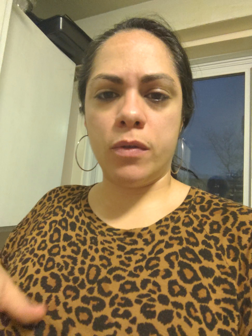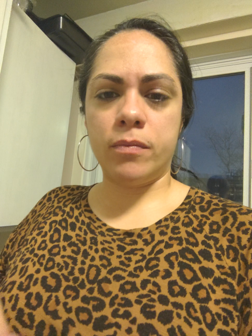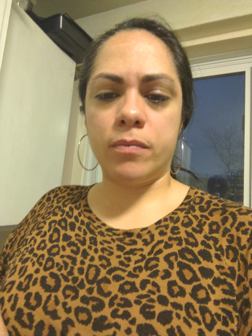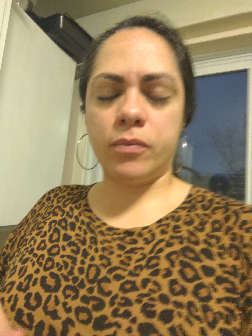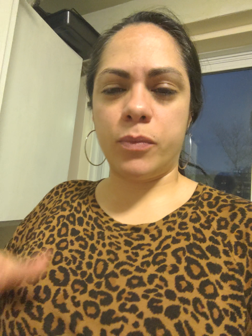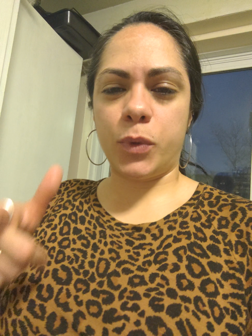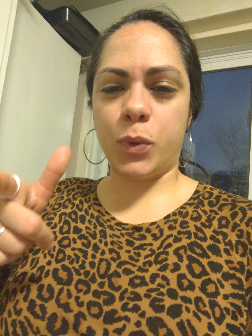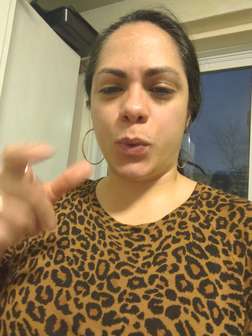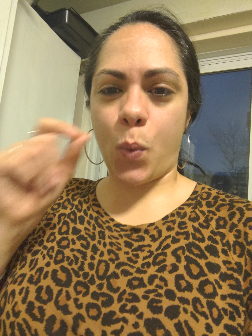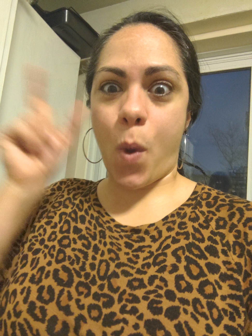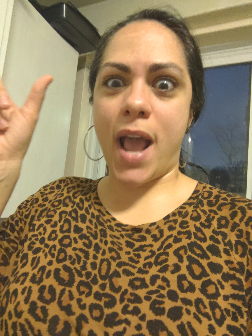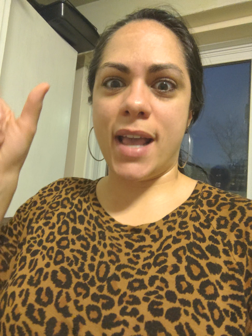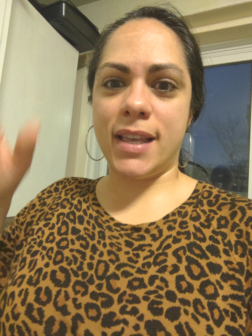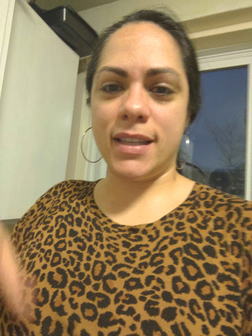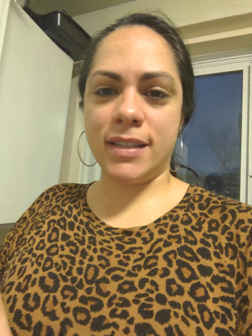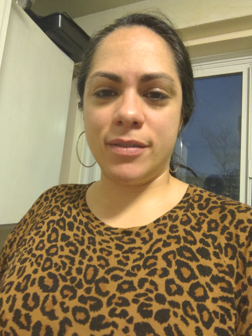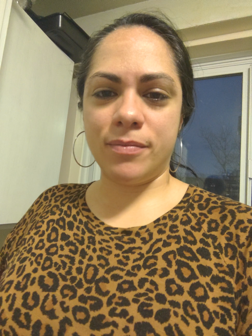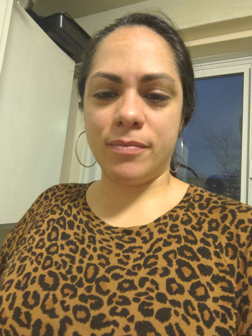wake